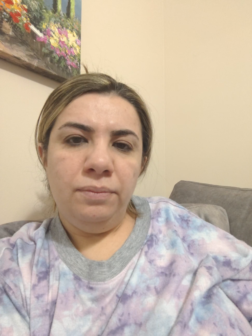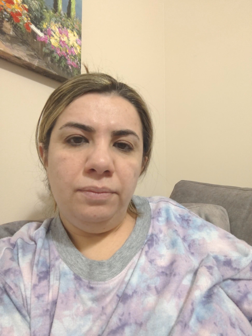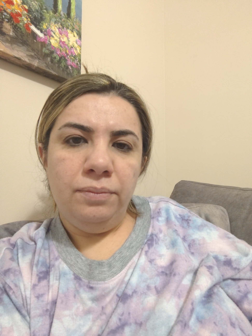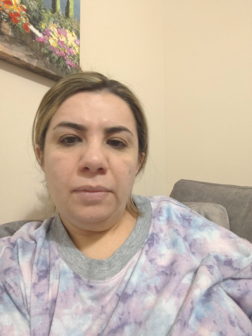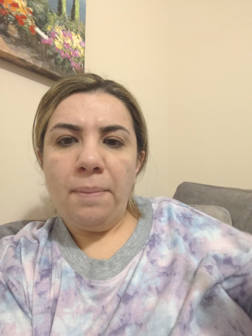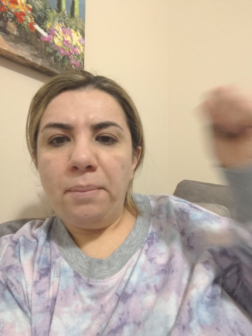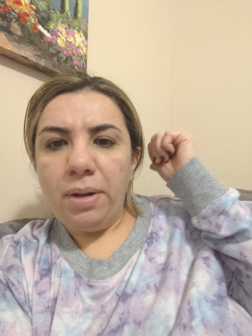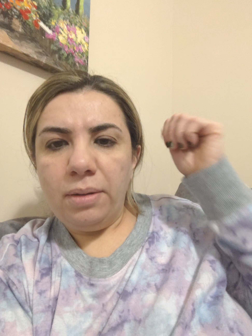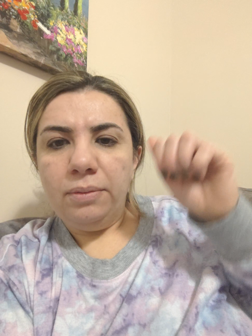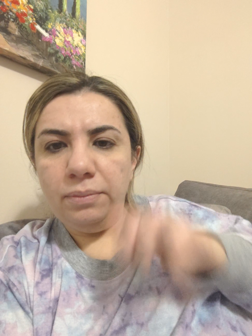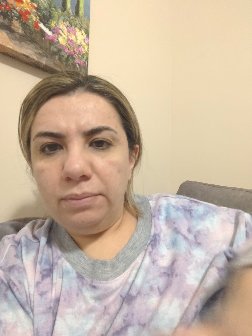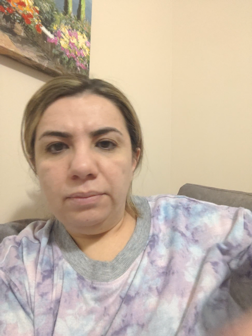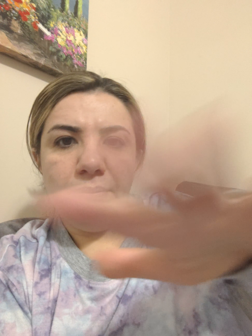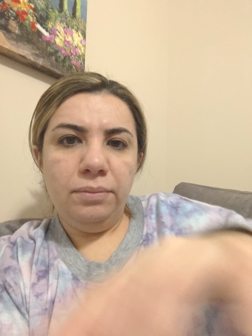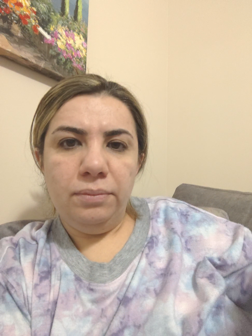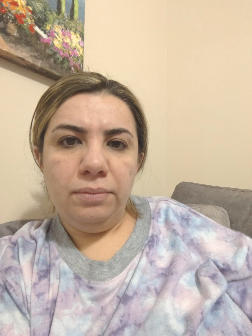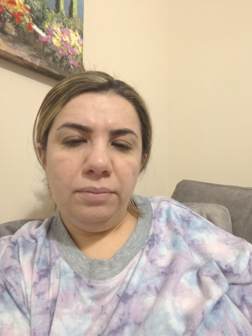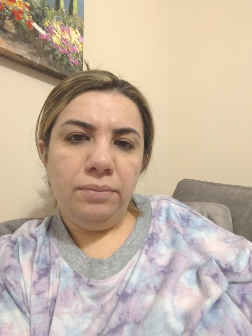backyard